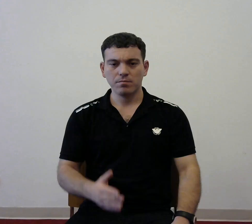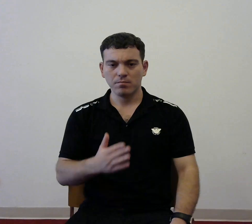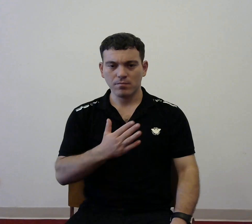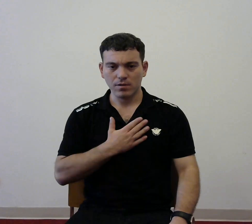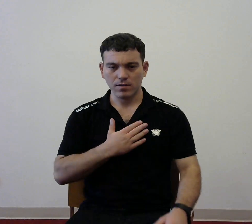mən